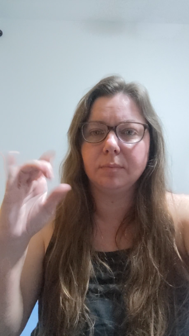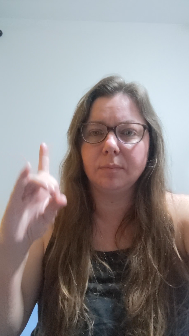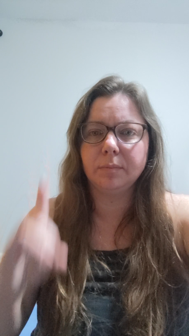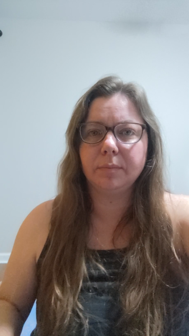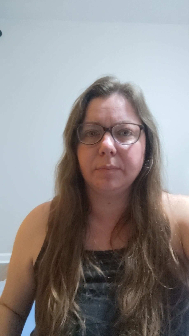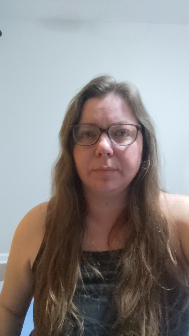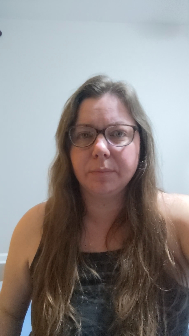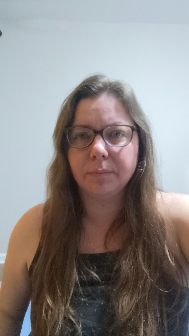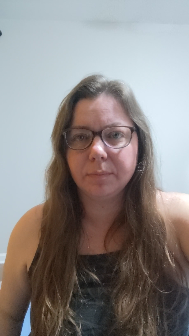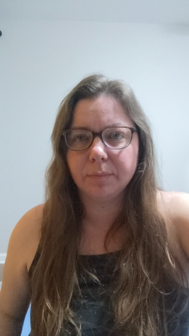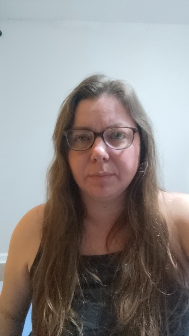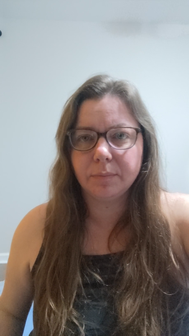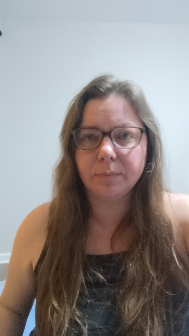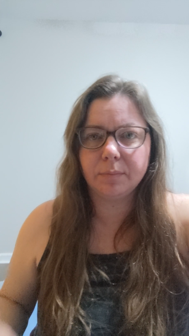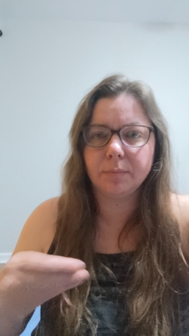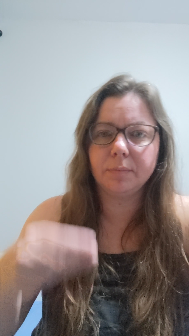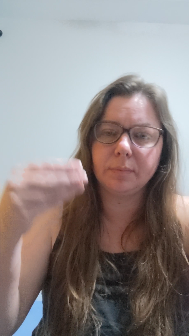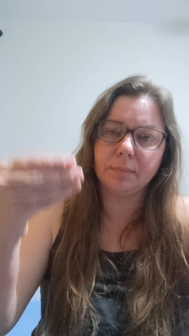buy